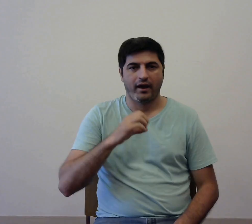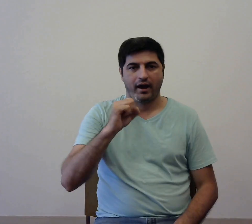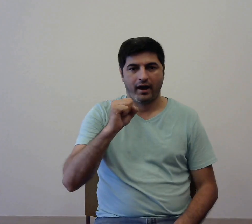A